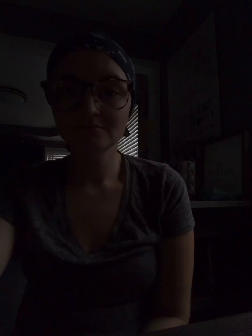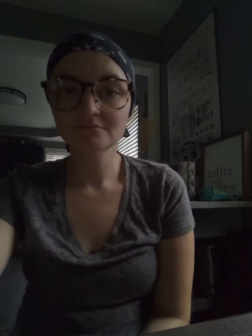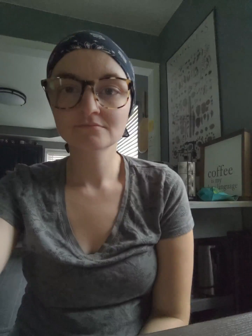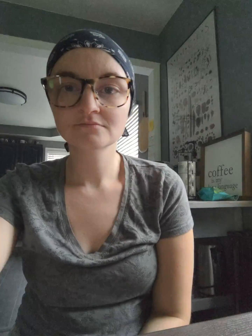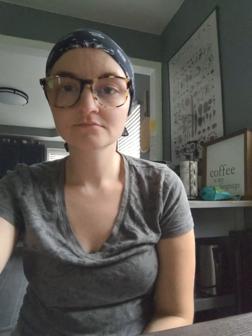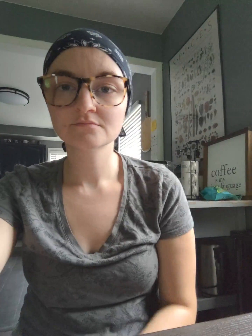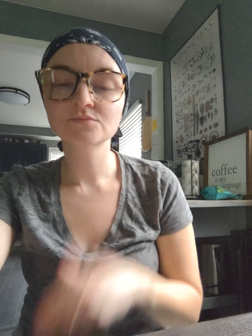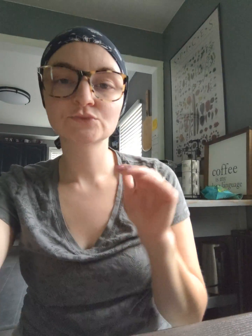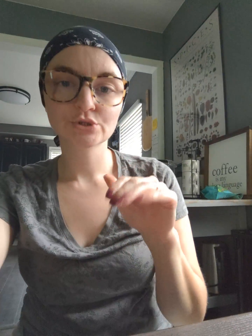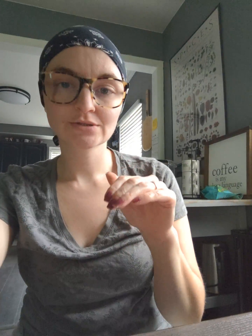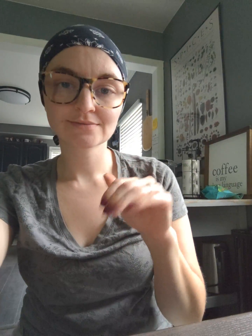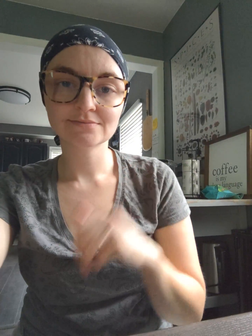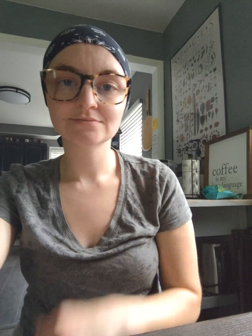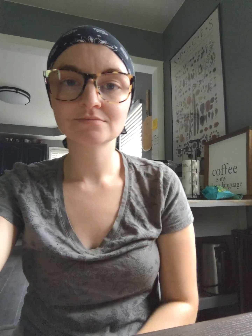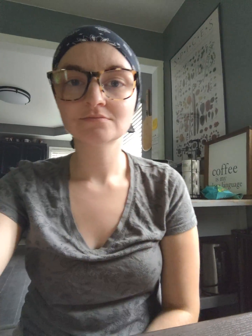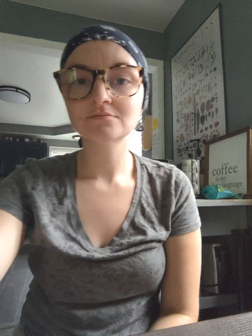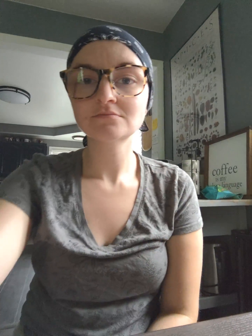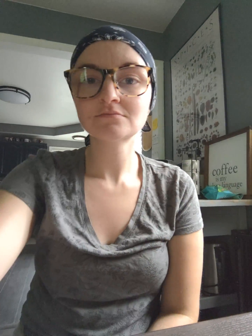doctor